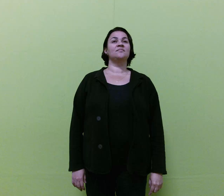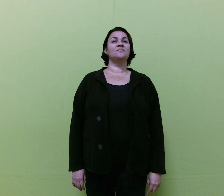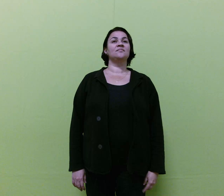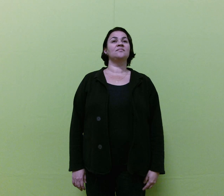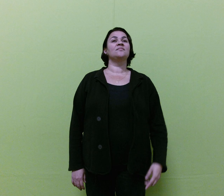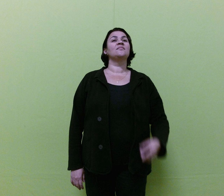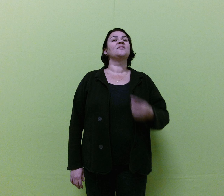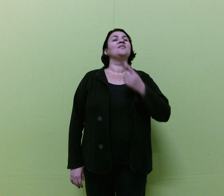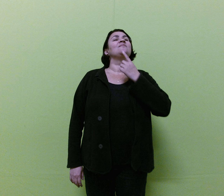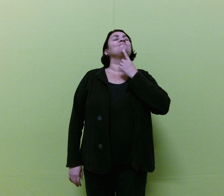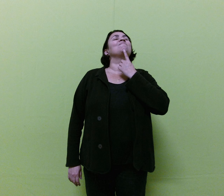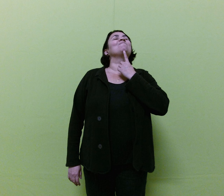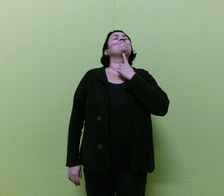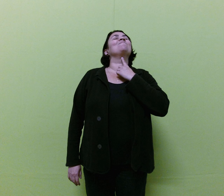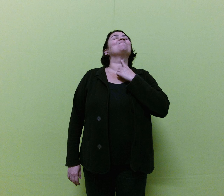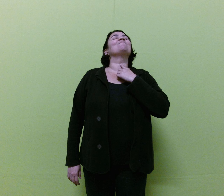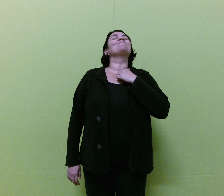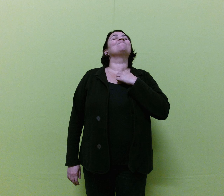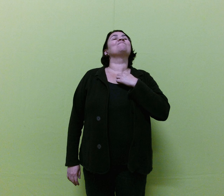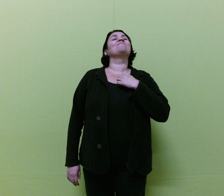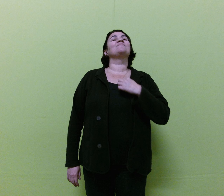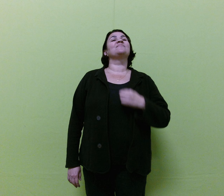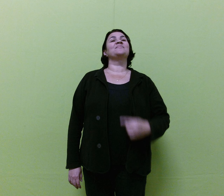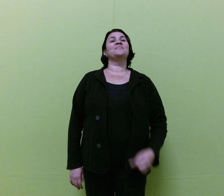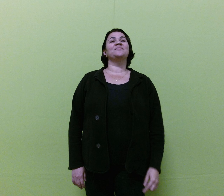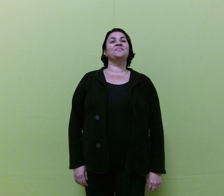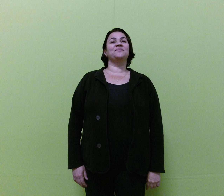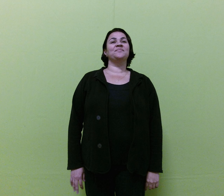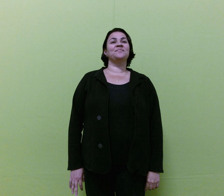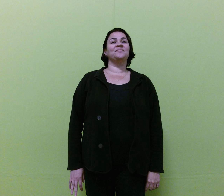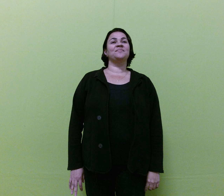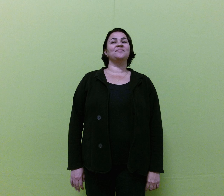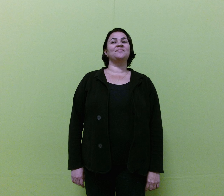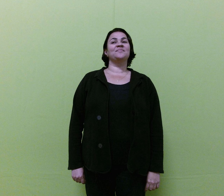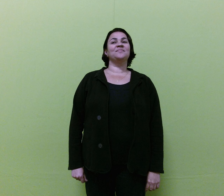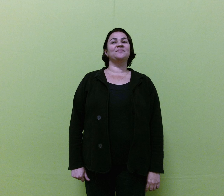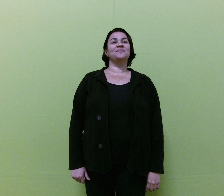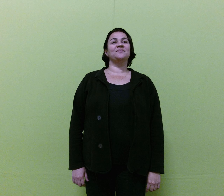vontade